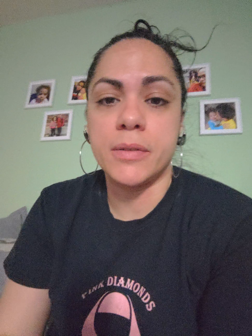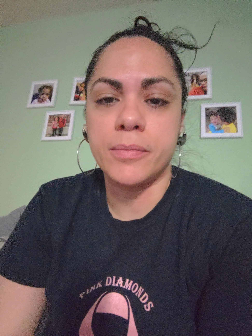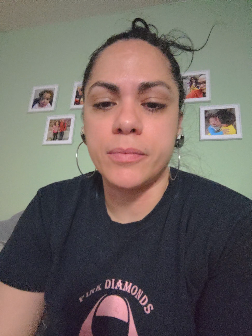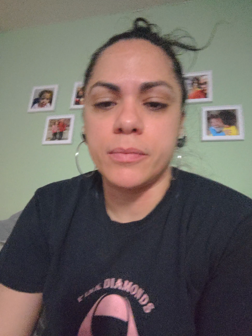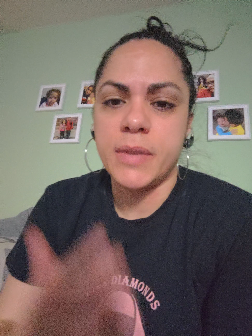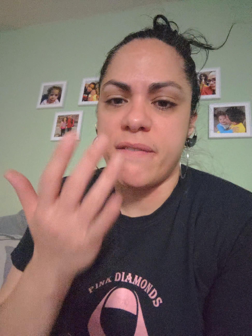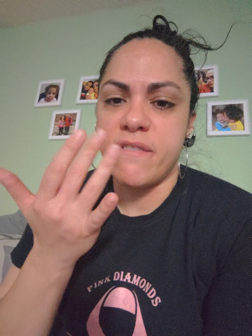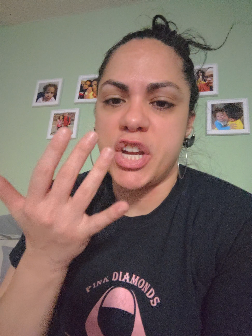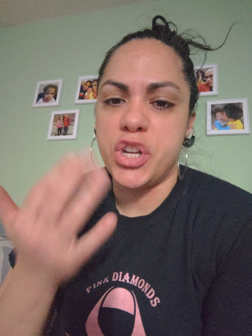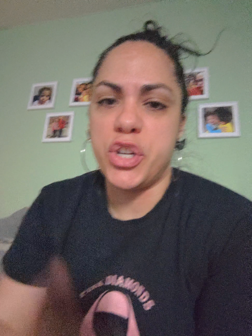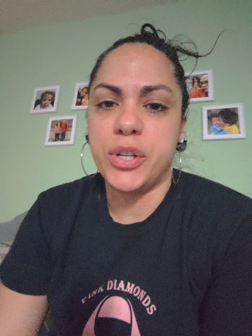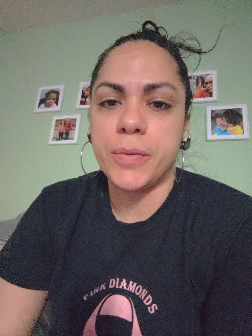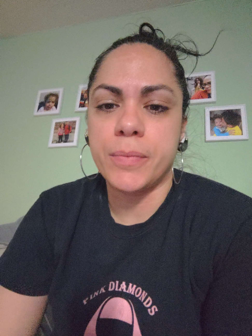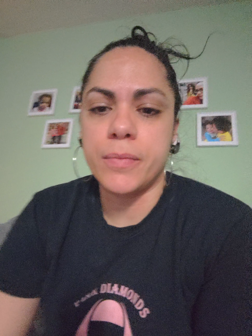finger